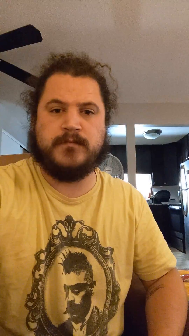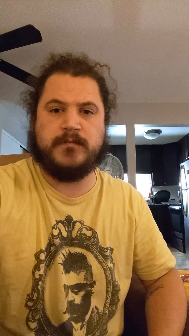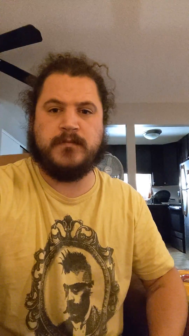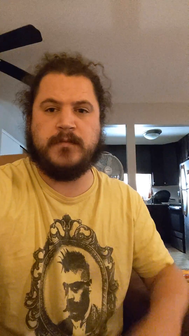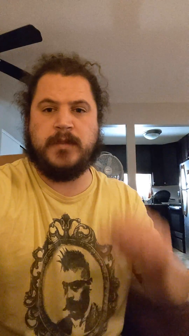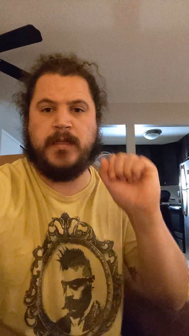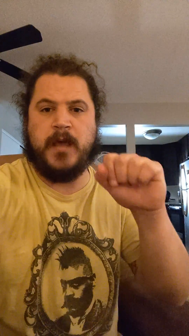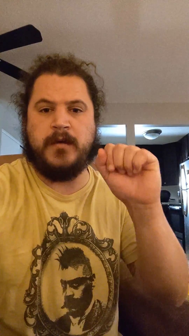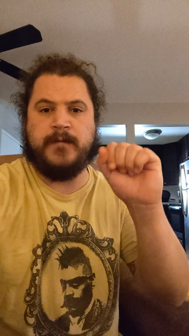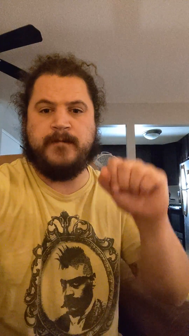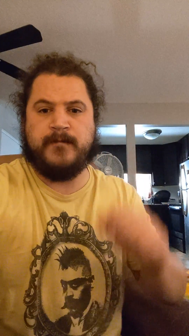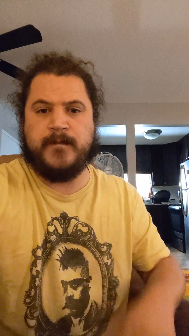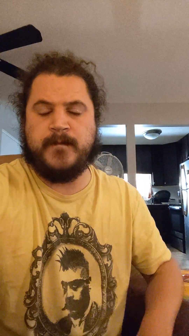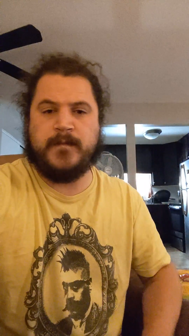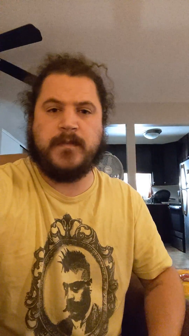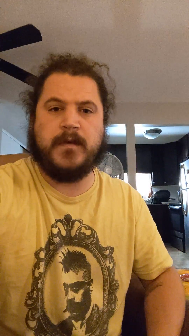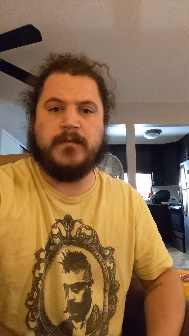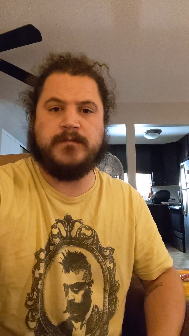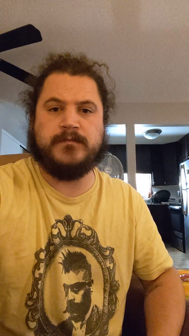knock